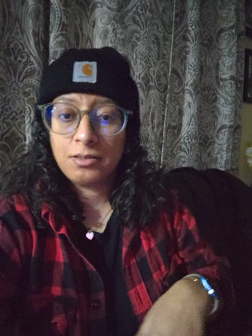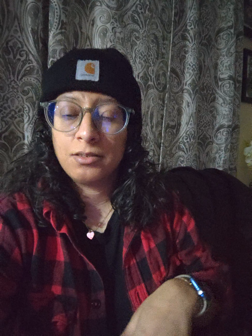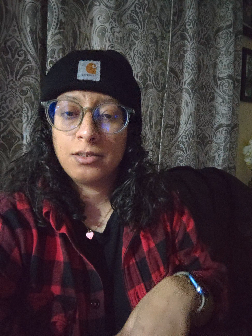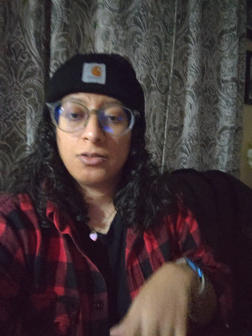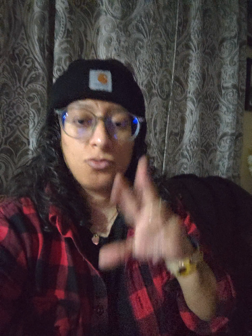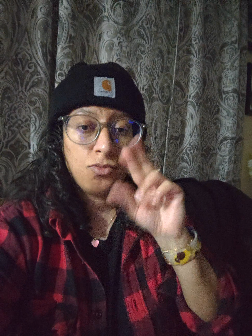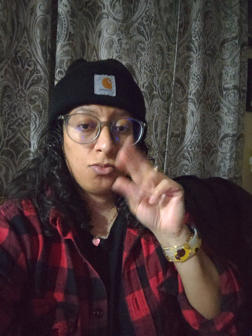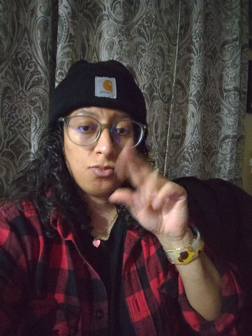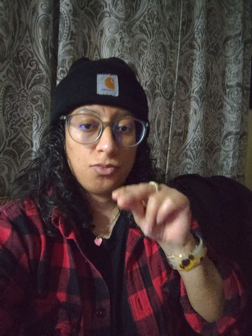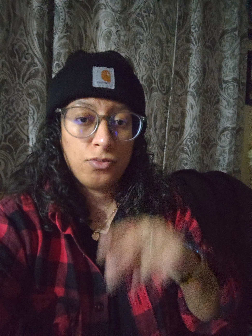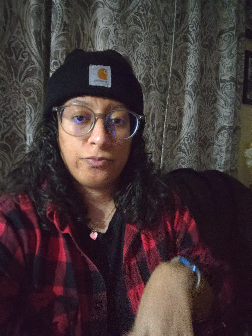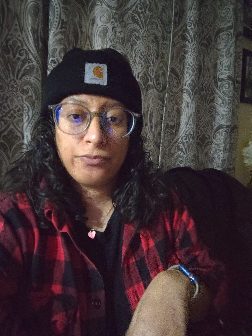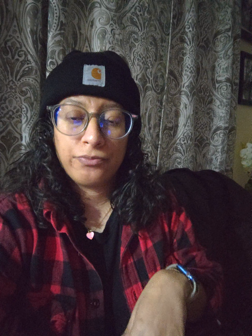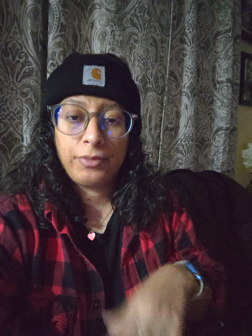no